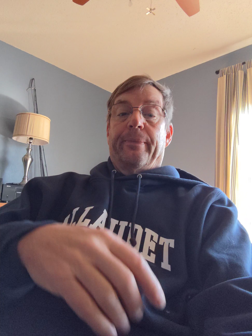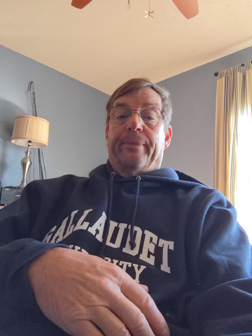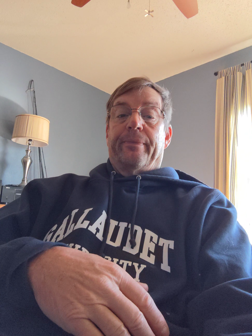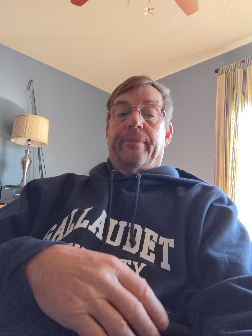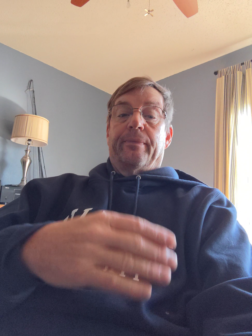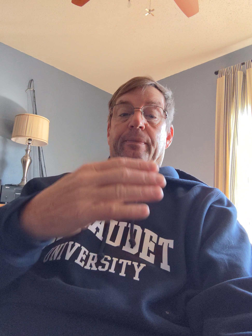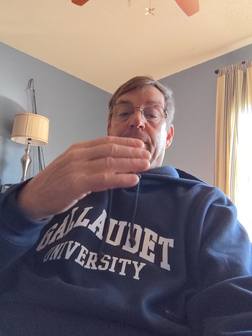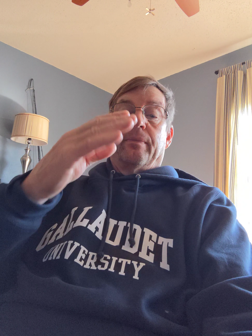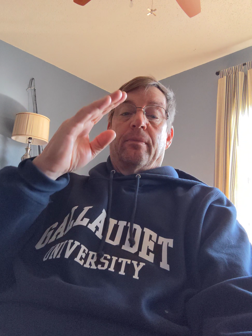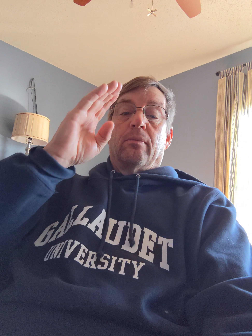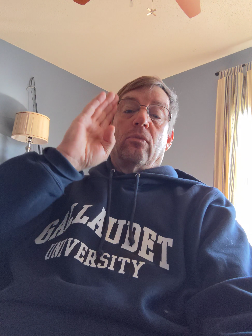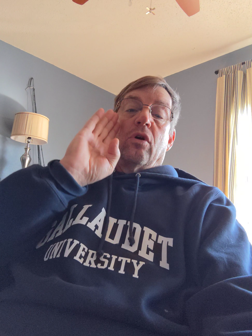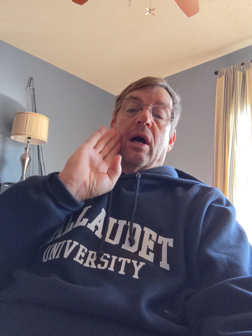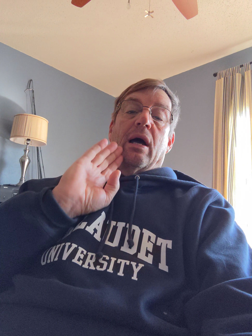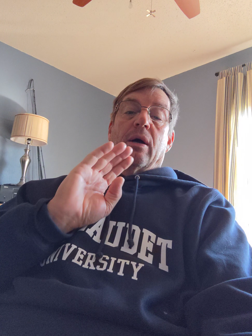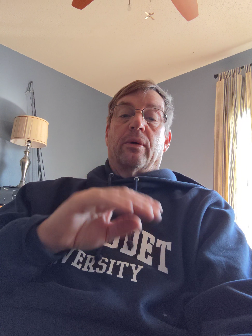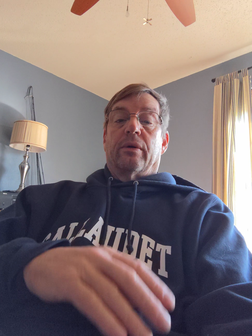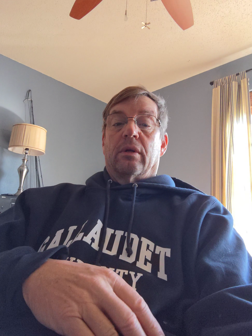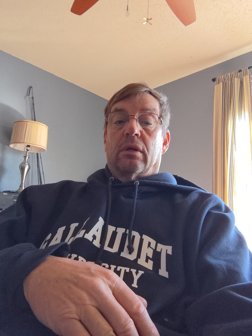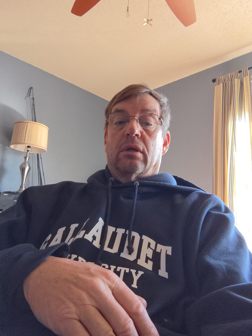brown